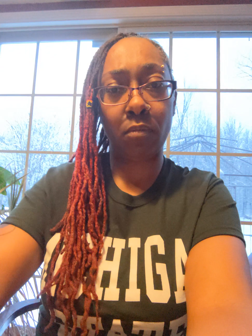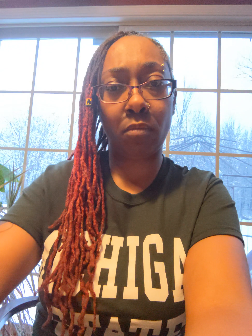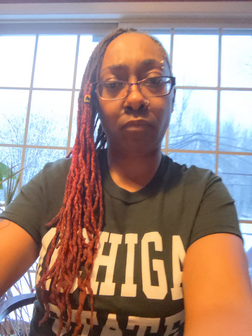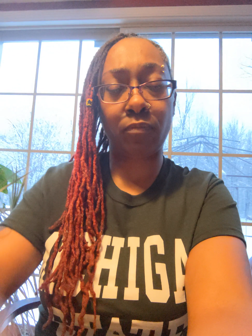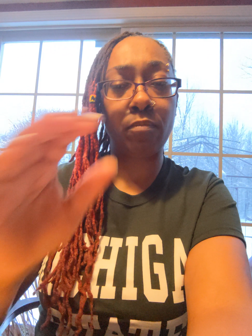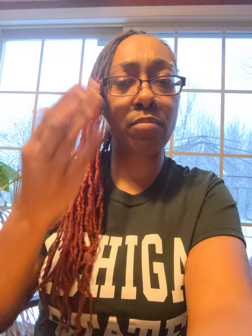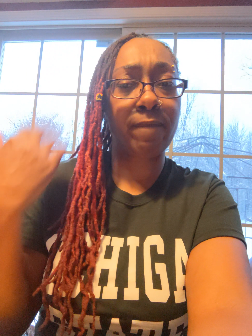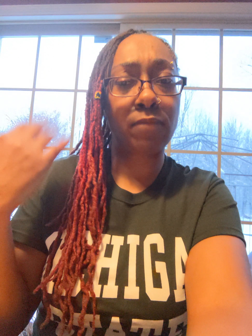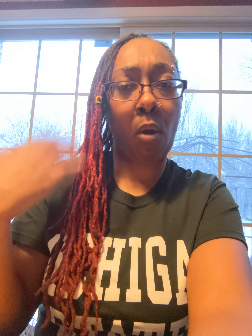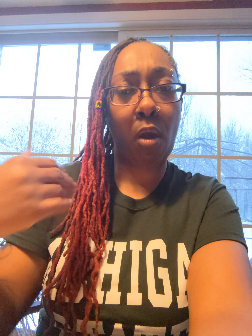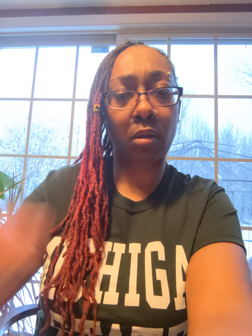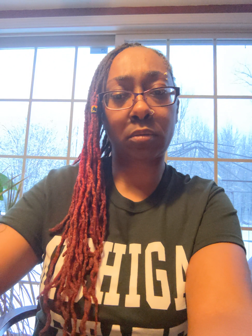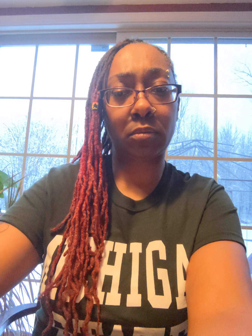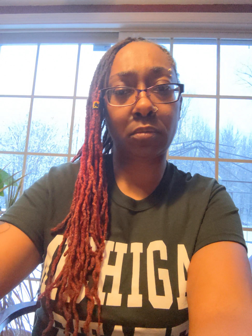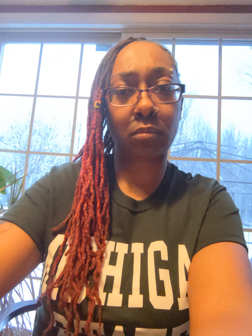before